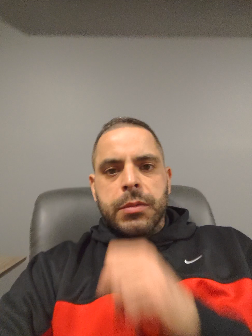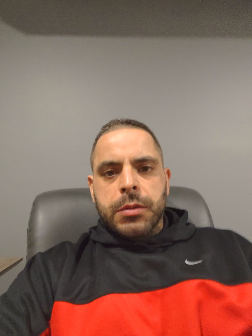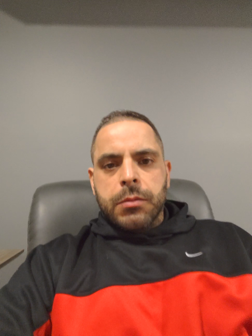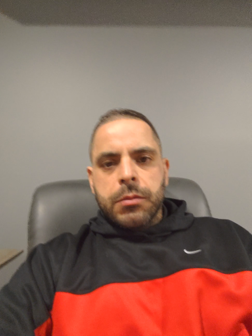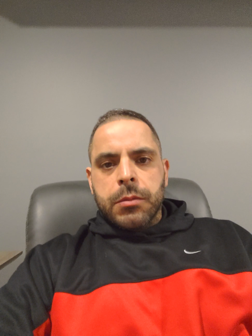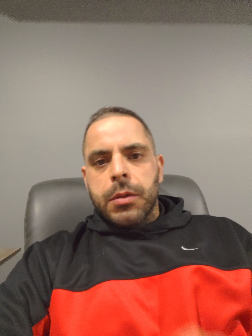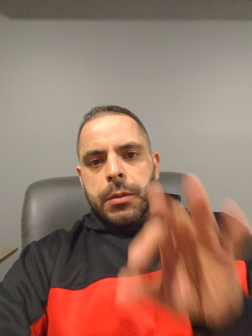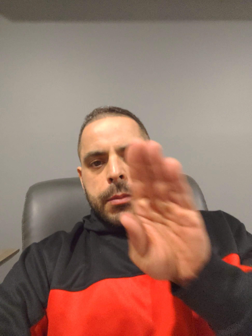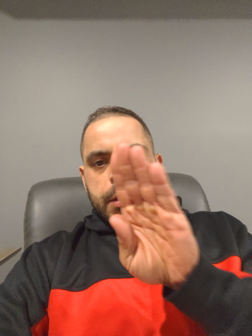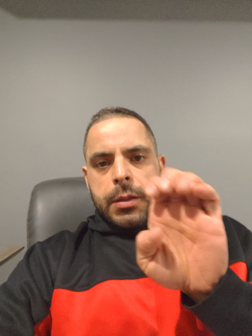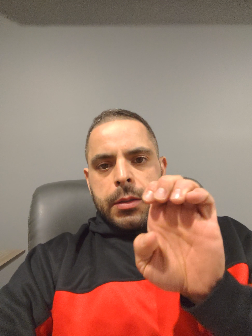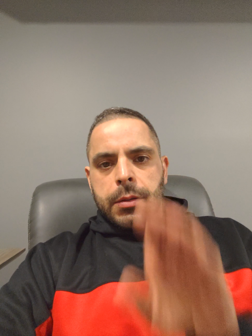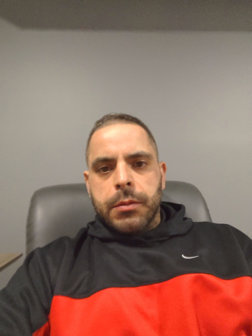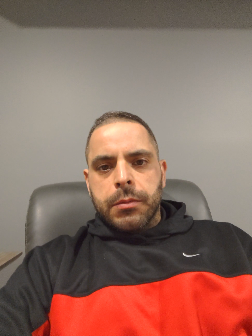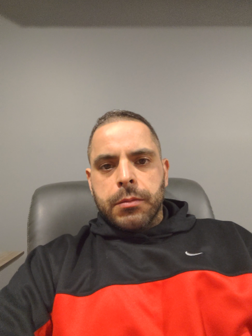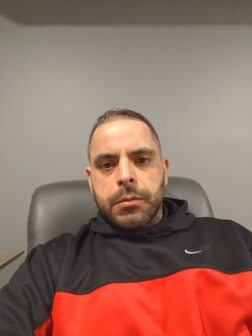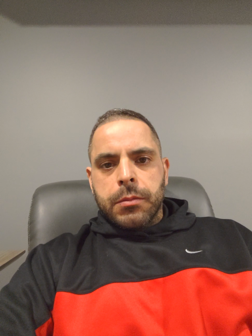bee